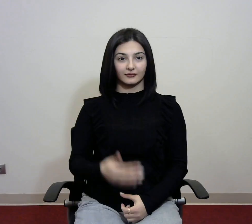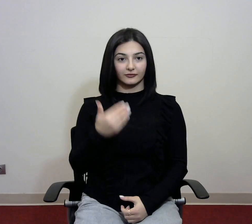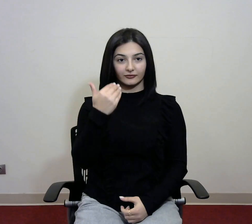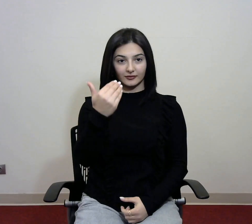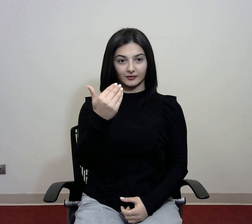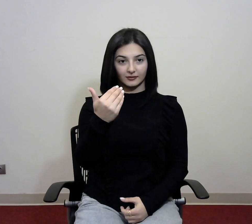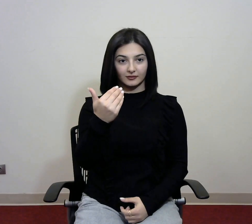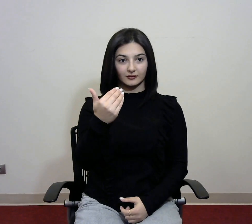siz